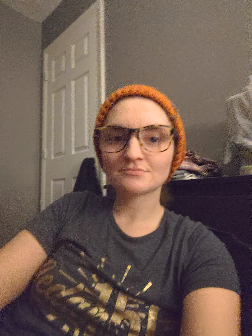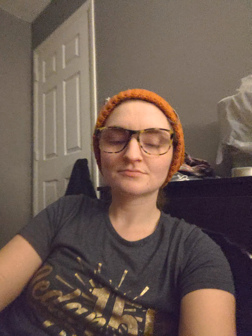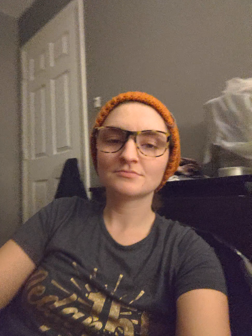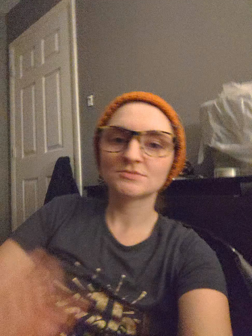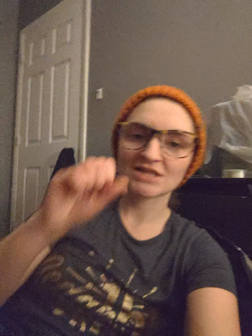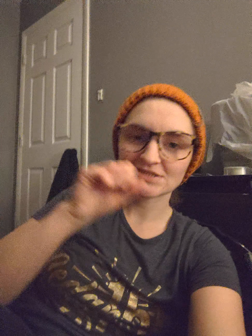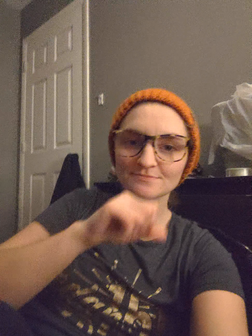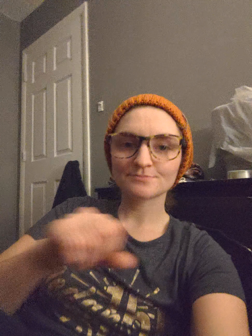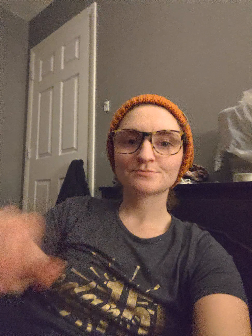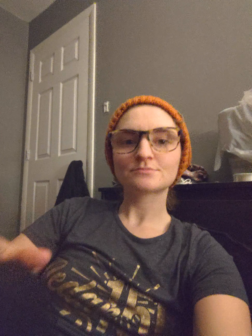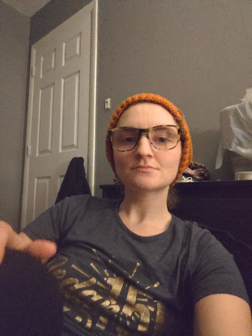carrot